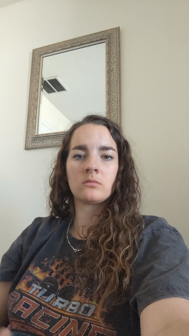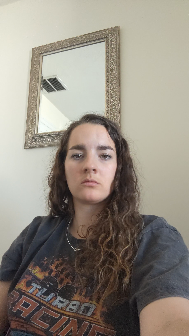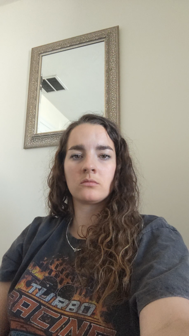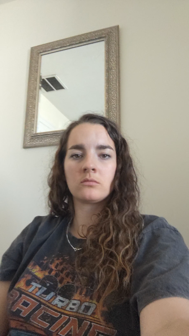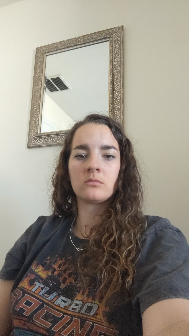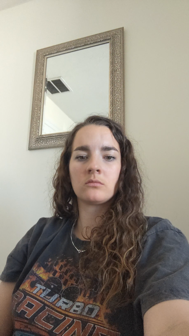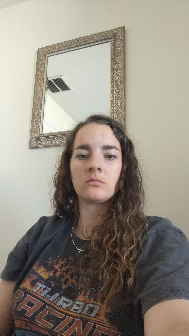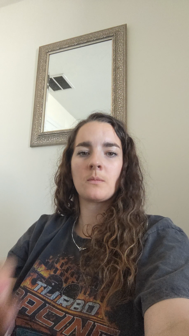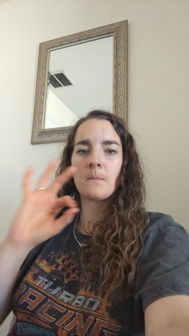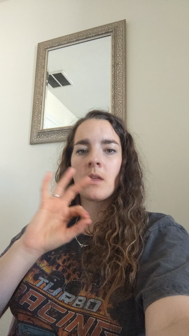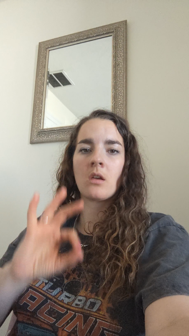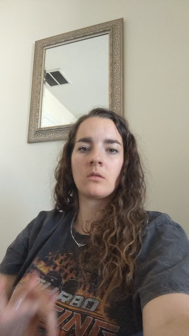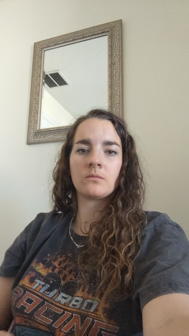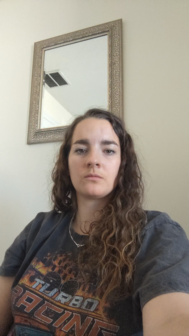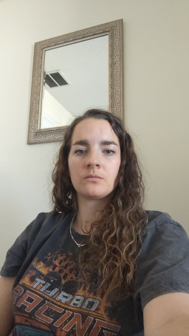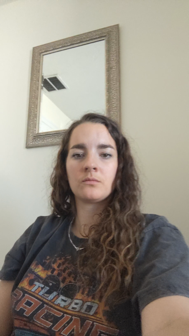button